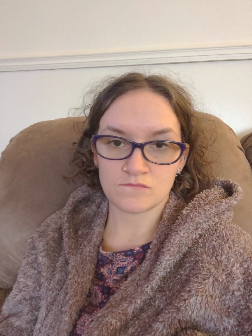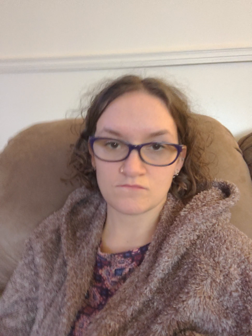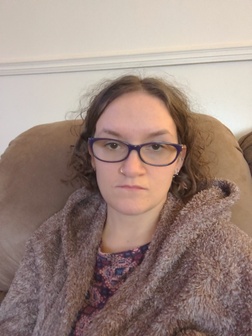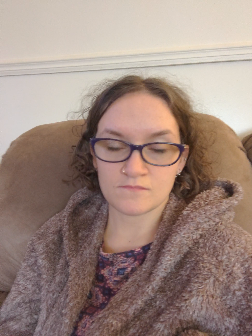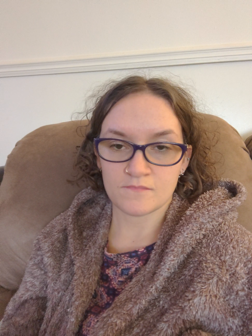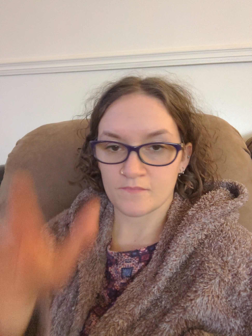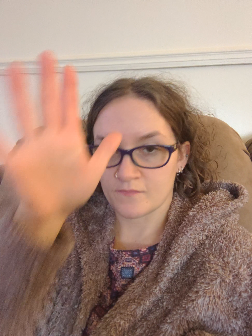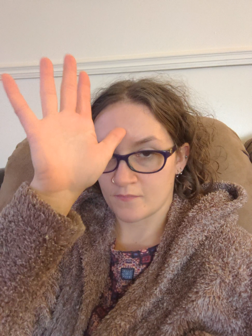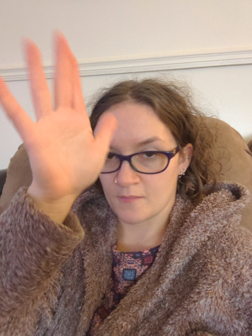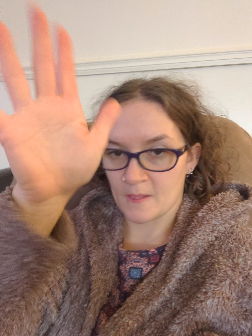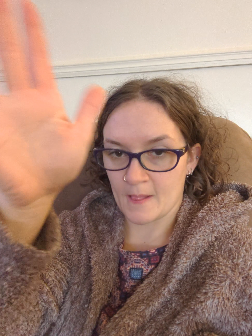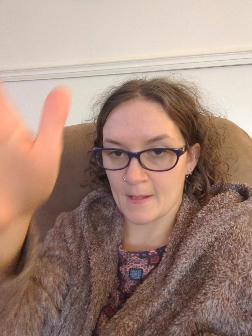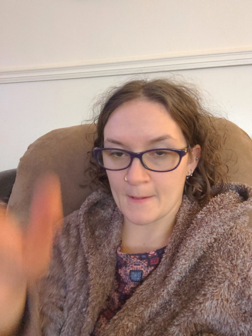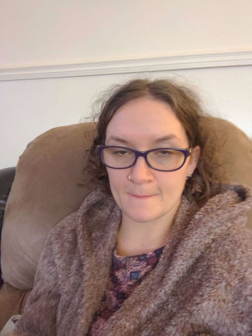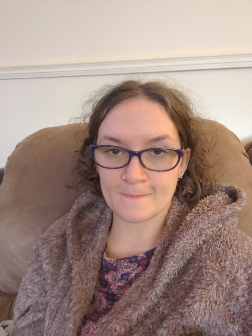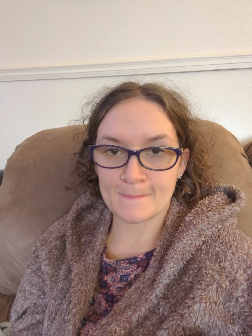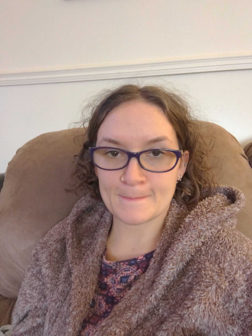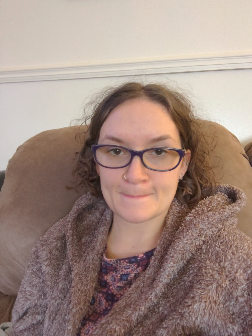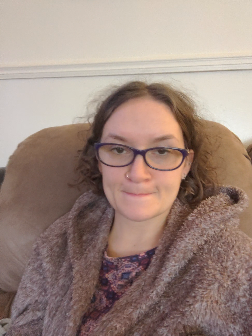grandpa